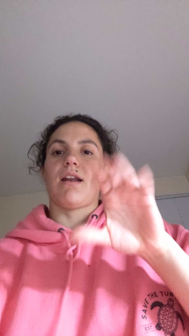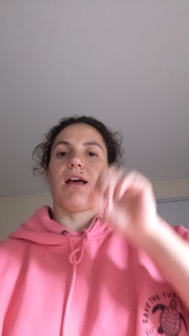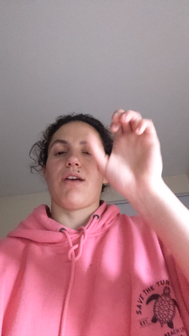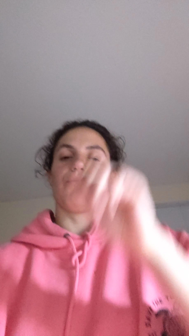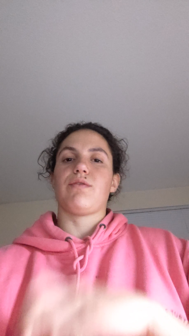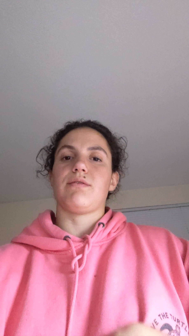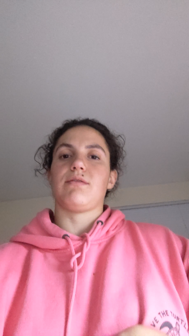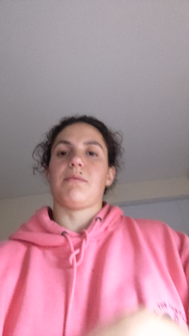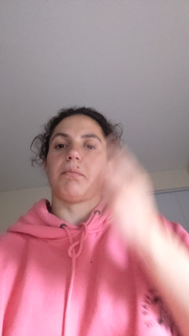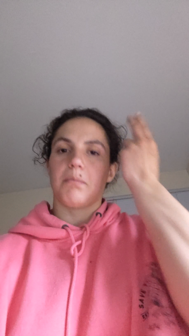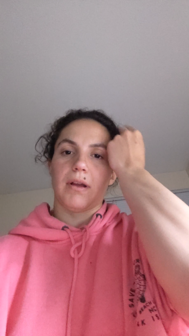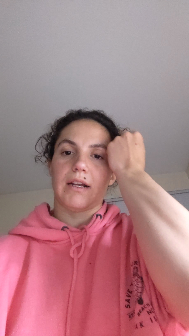bunny